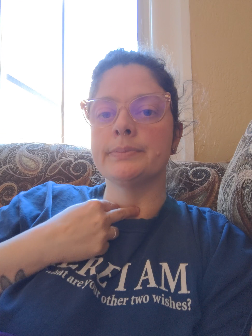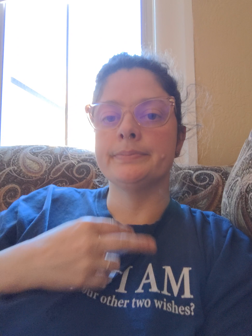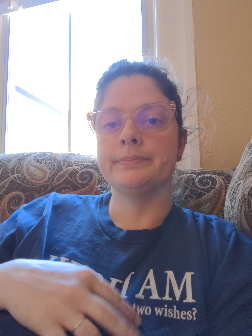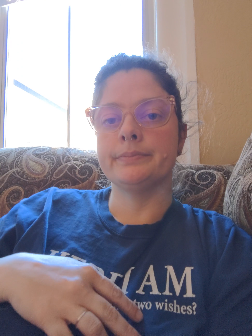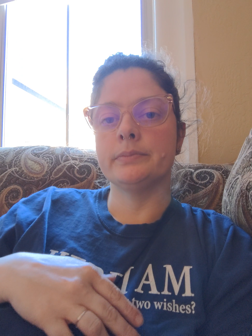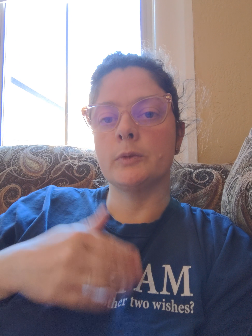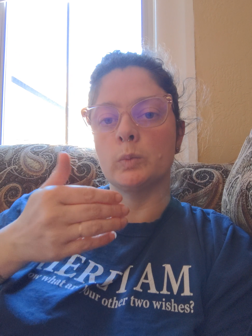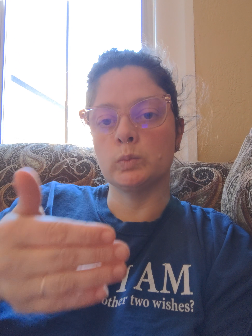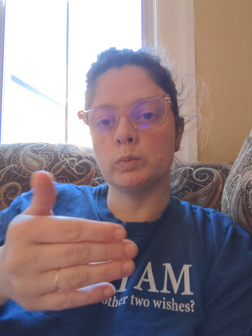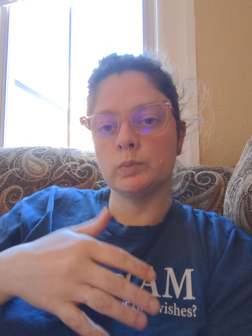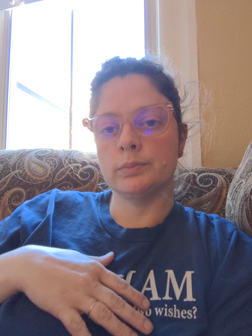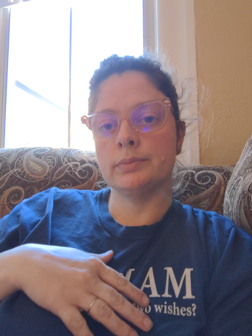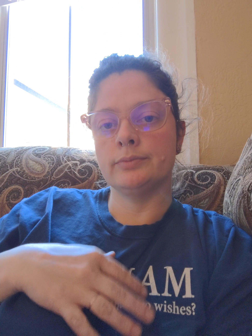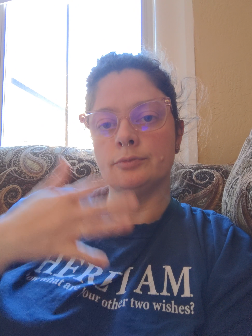close